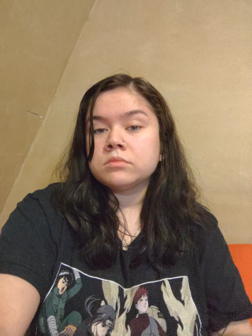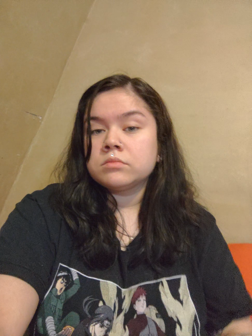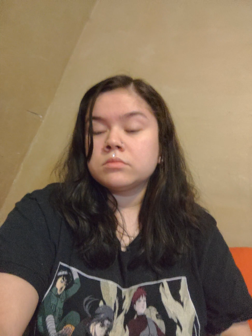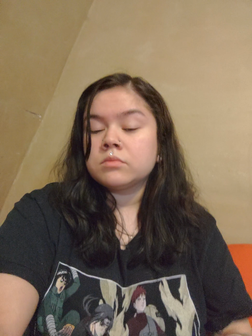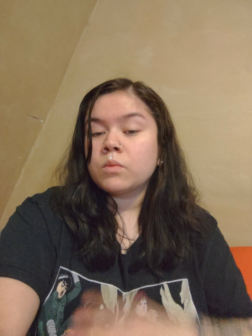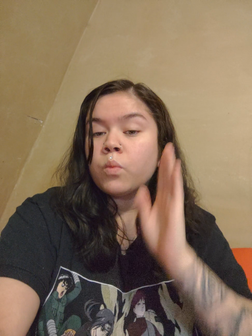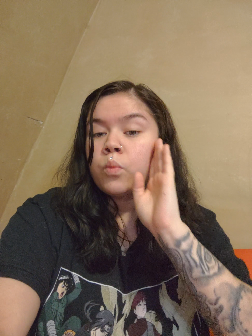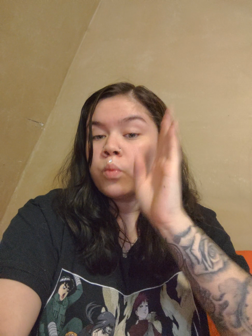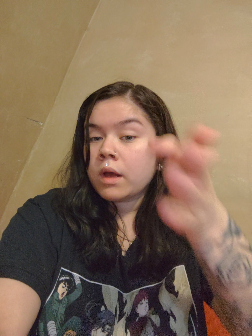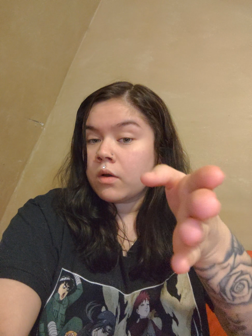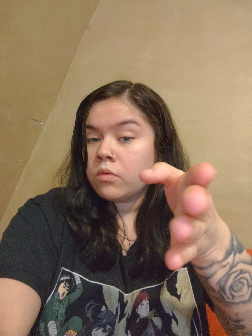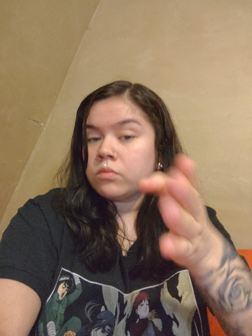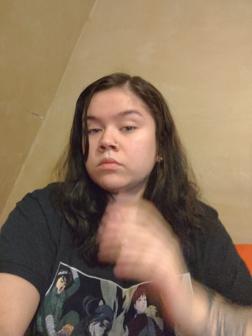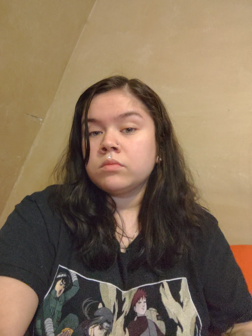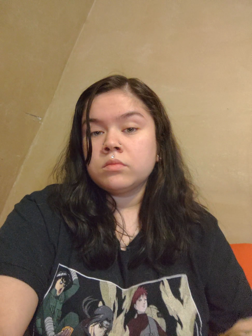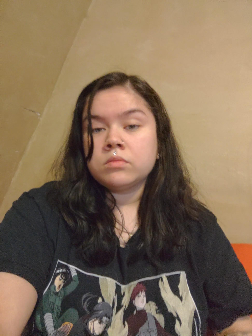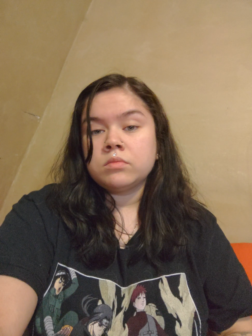will